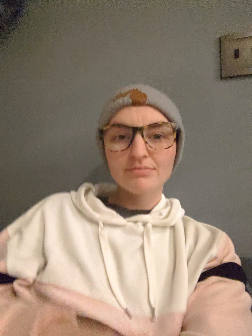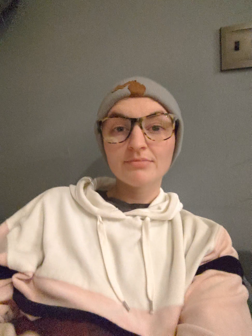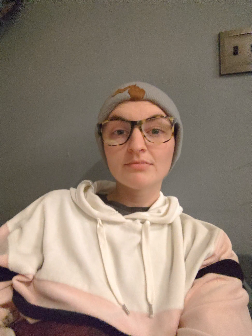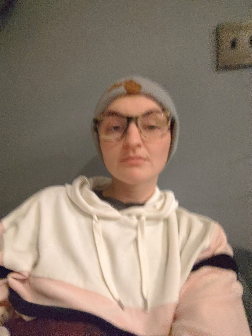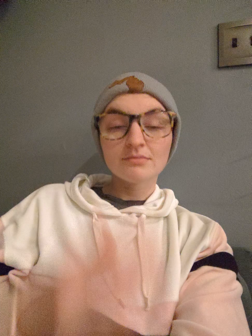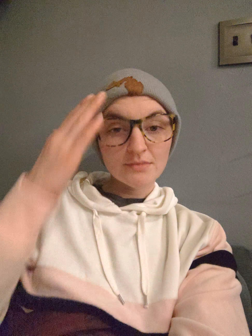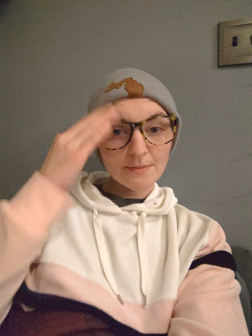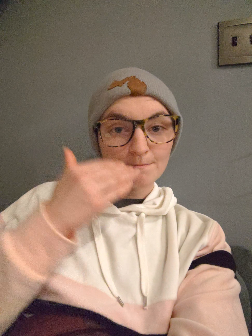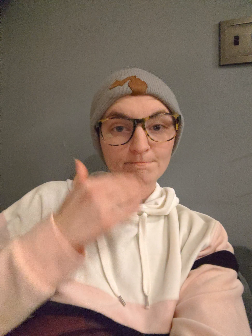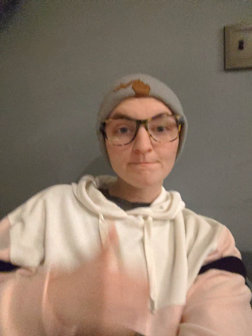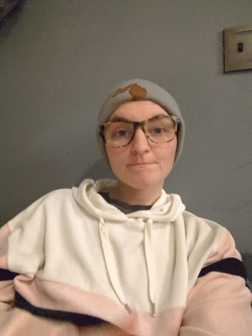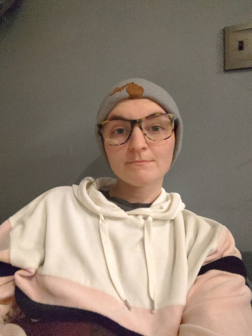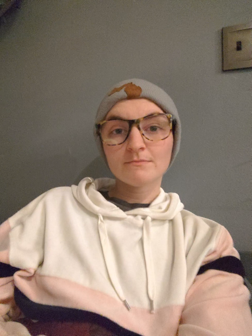head